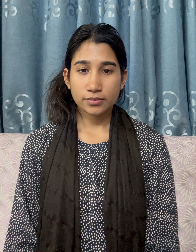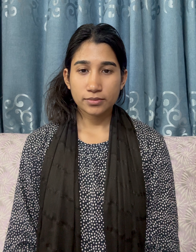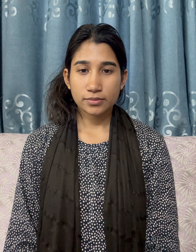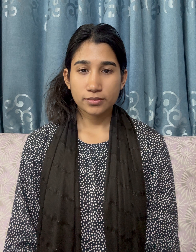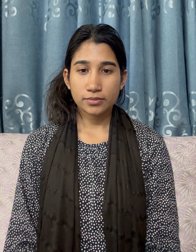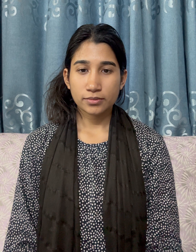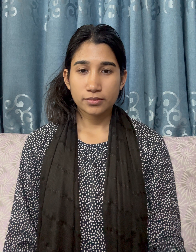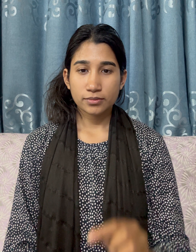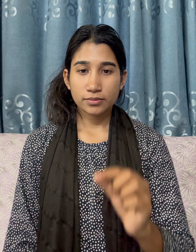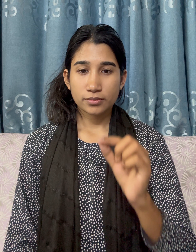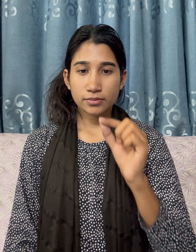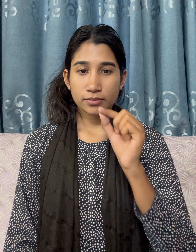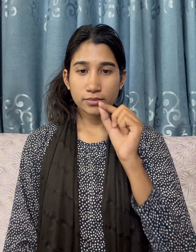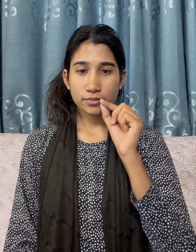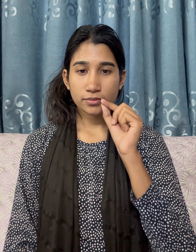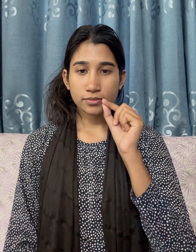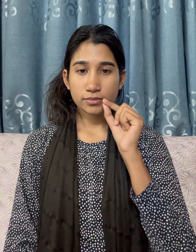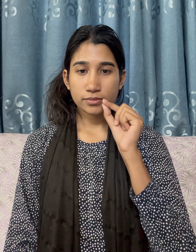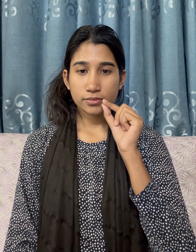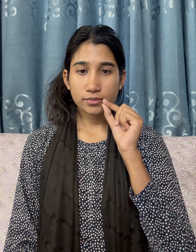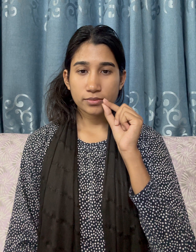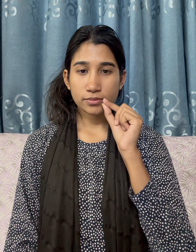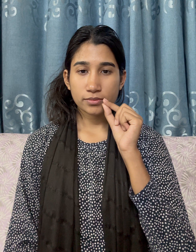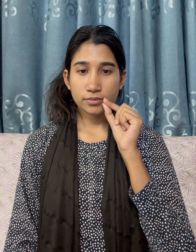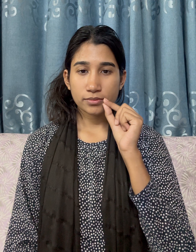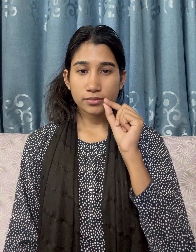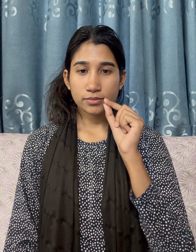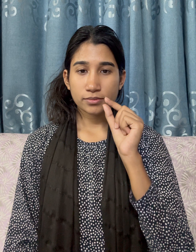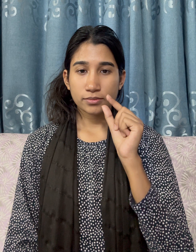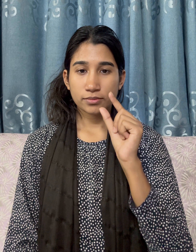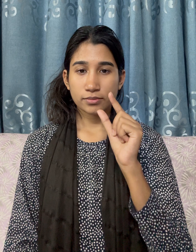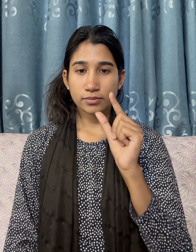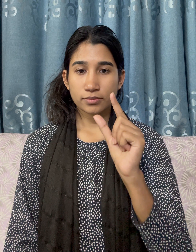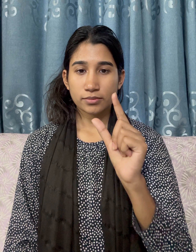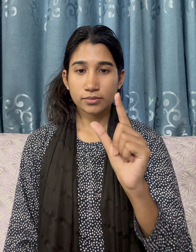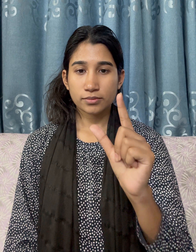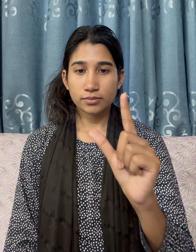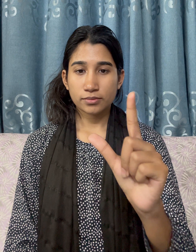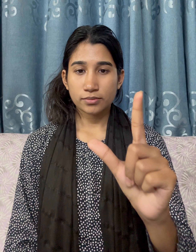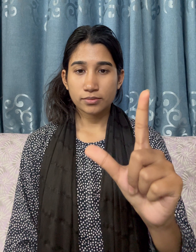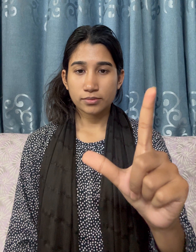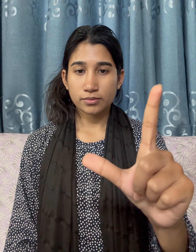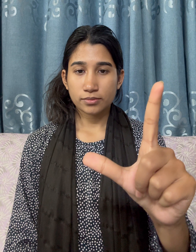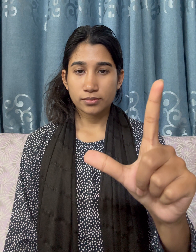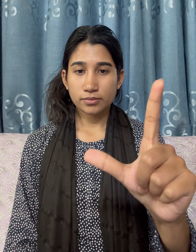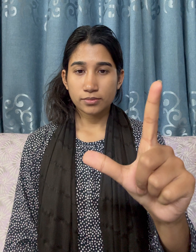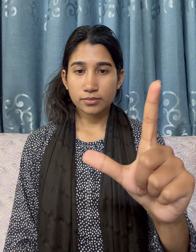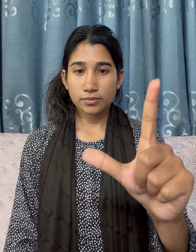প্রশ্ন